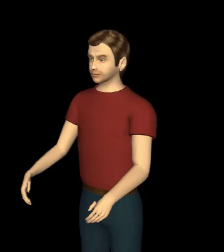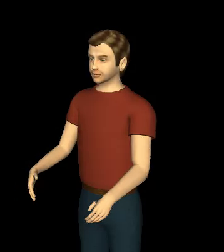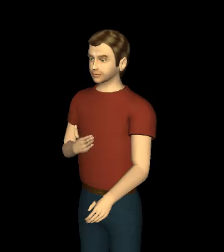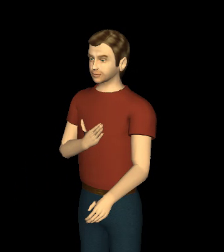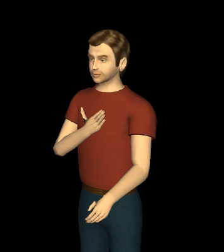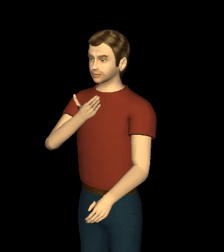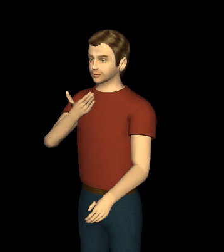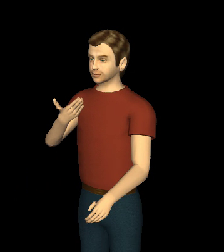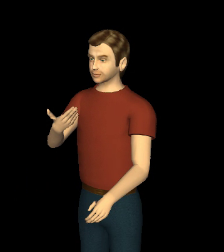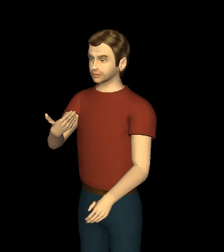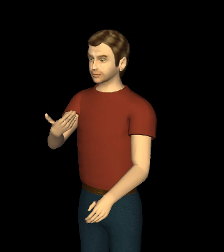يحب